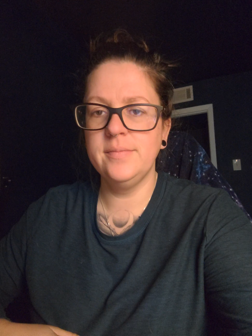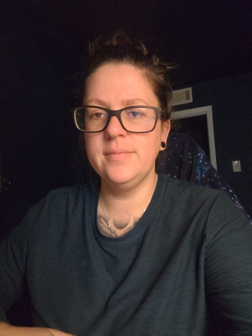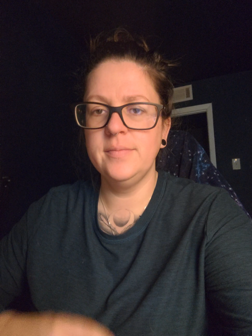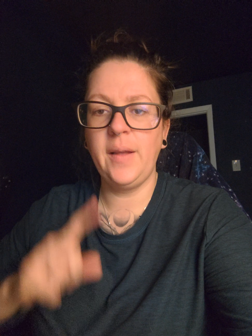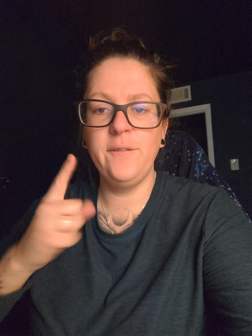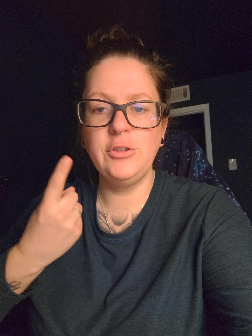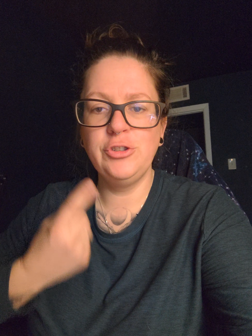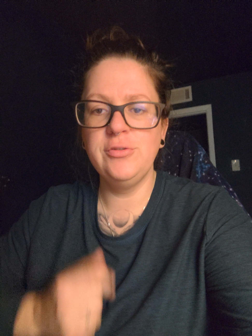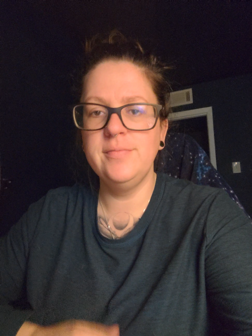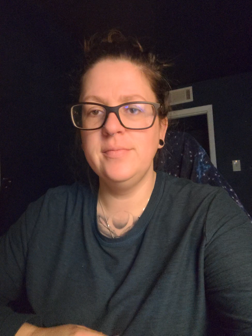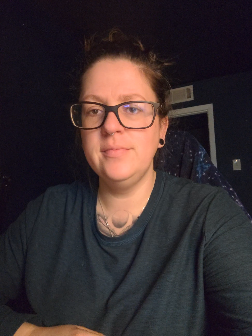first